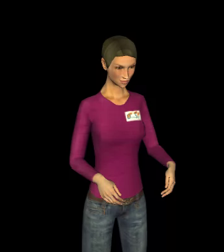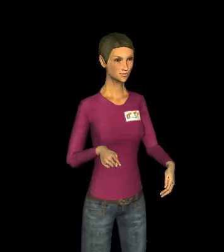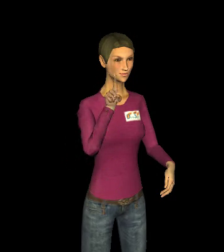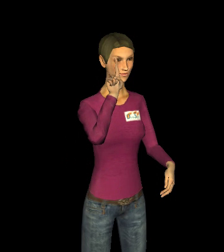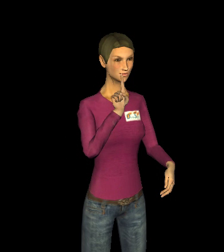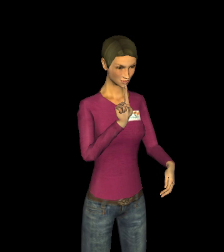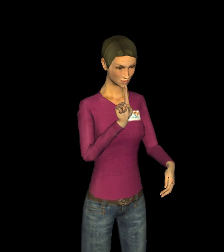امرأة